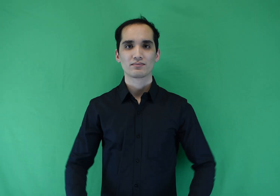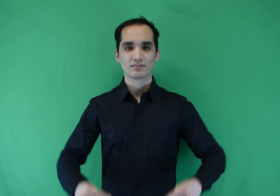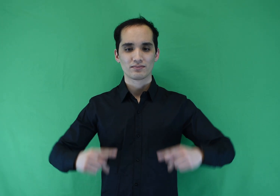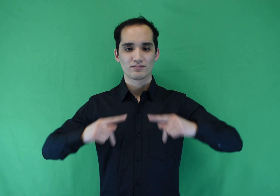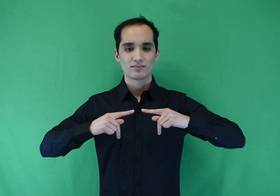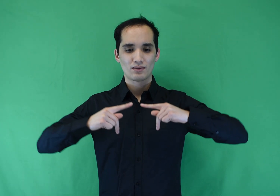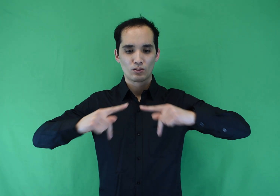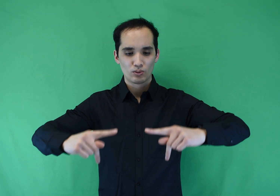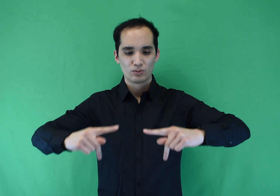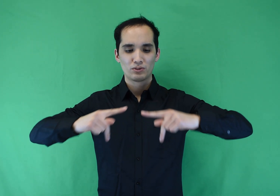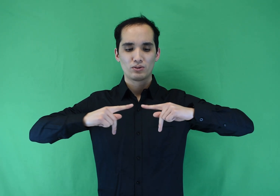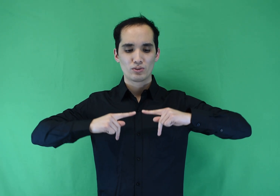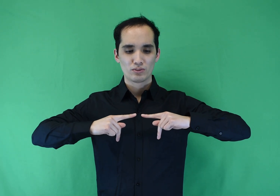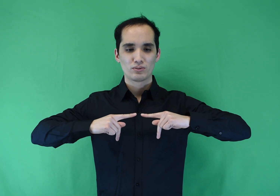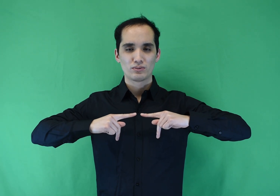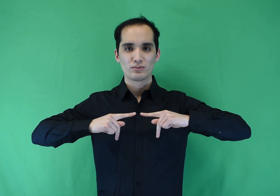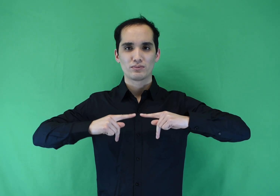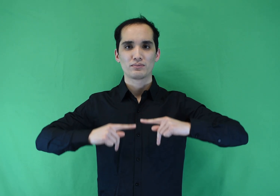pulmones